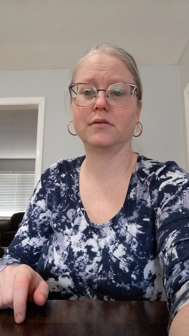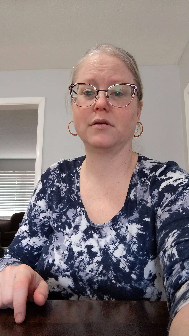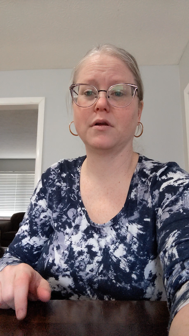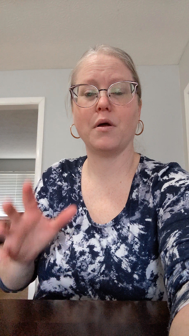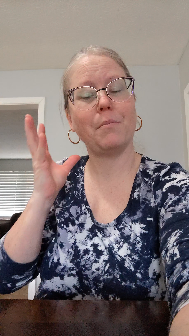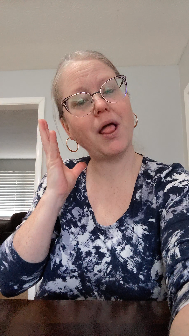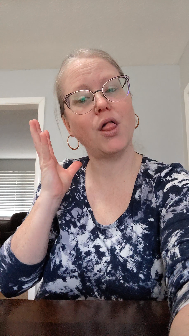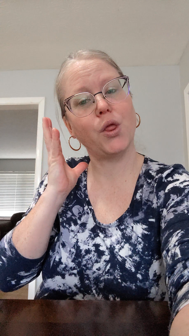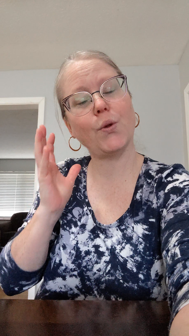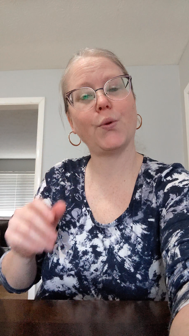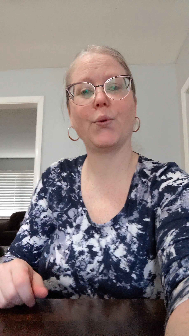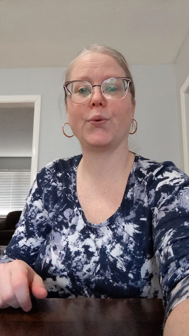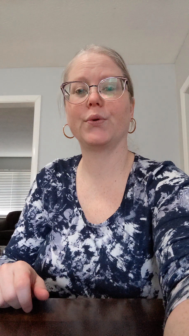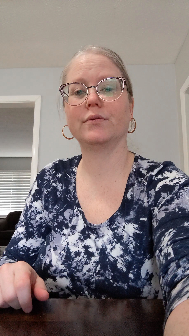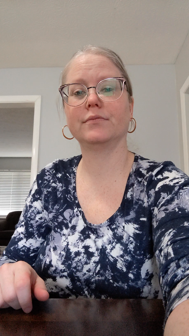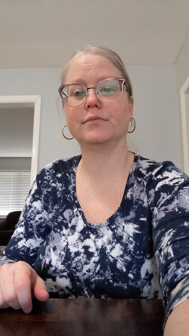pillow